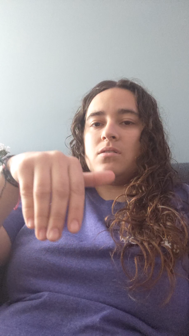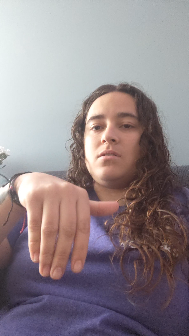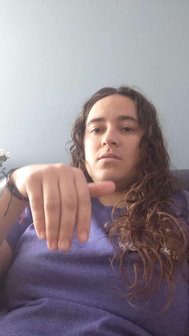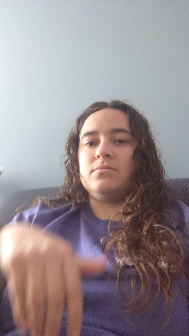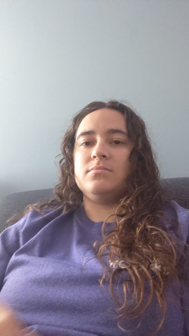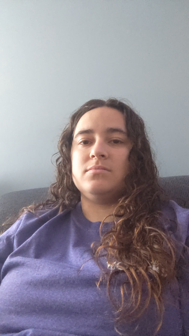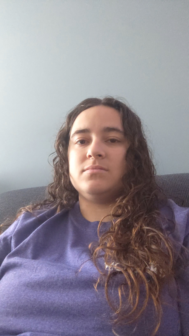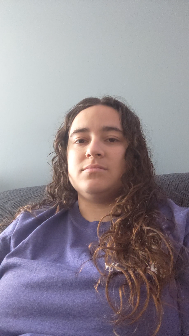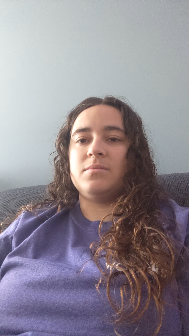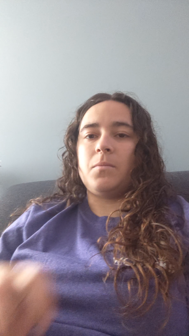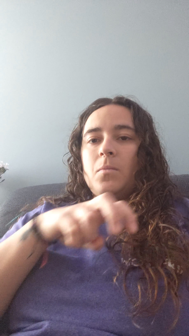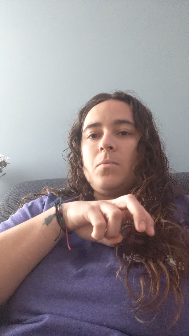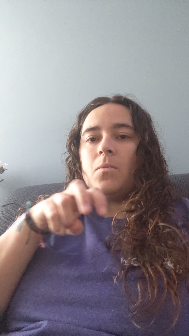porch